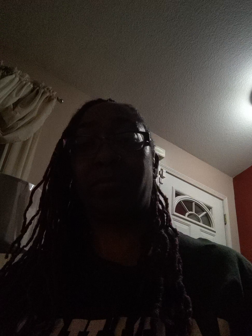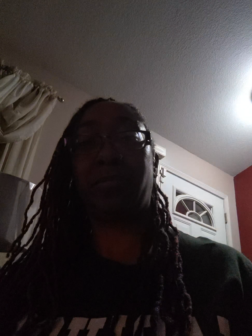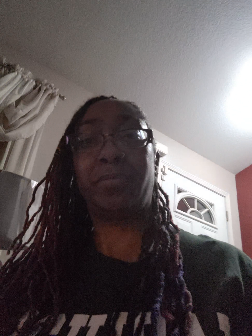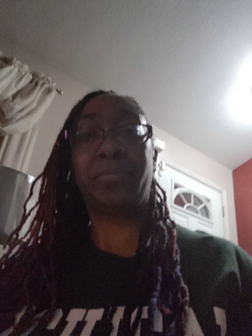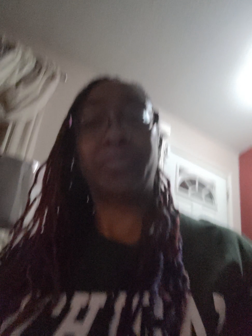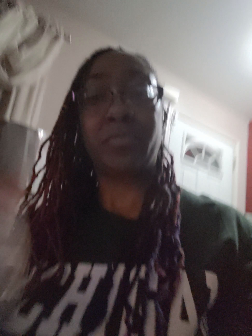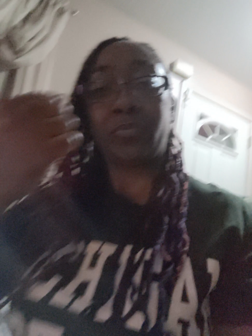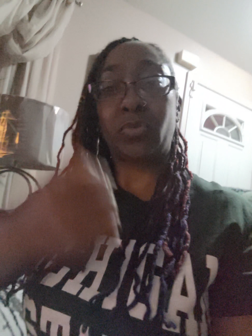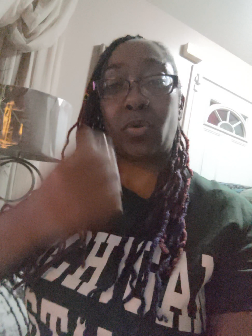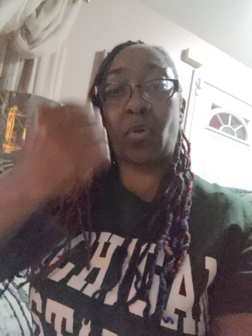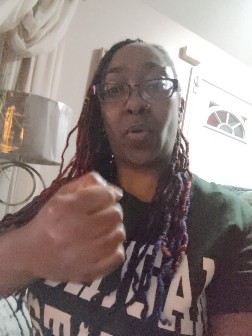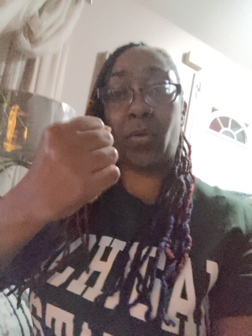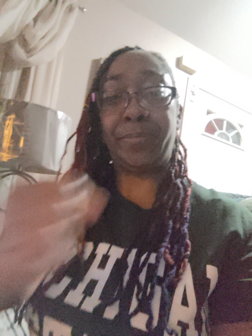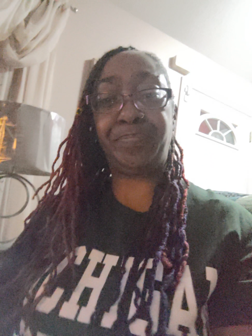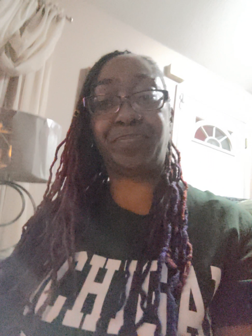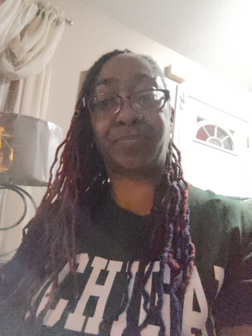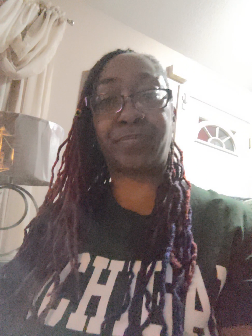car